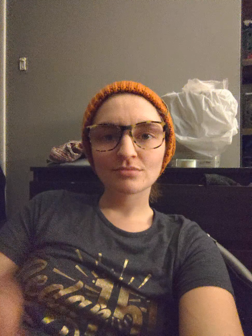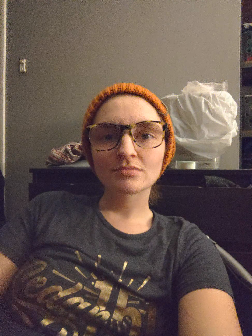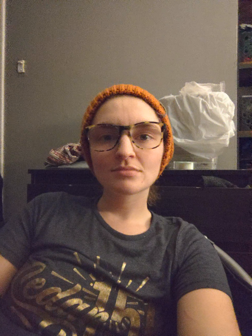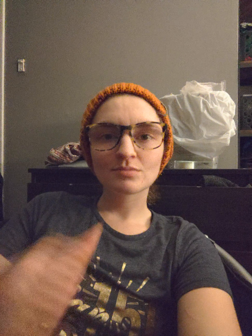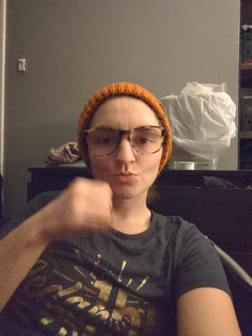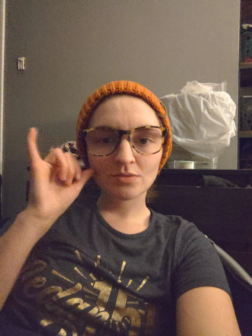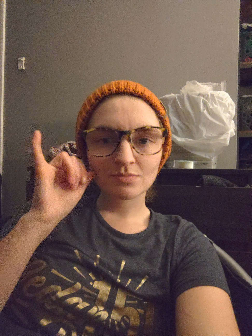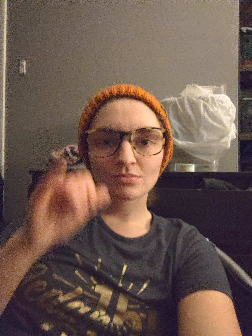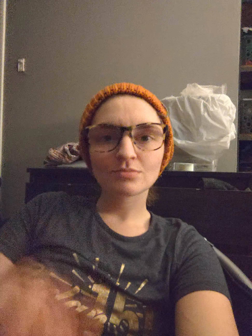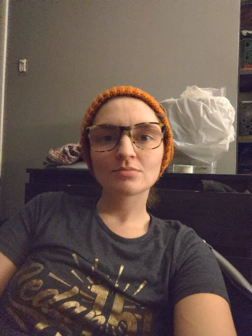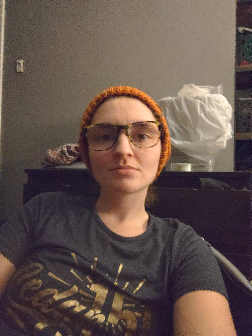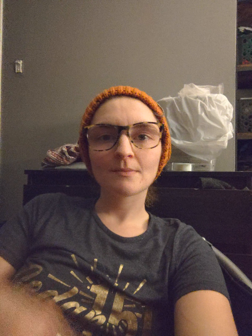yesterday